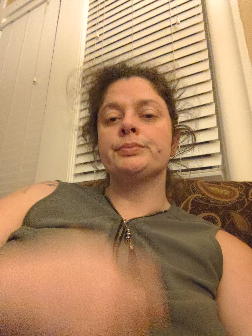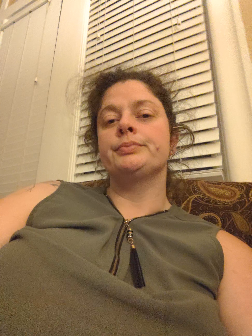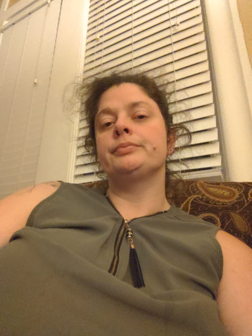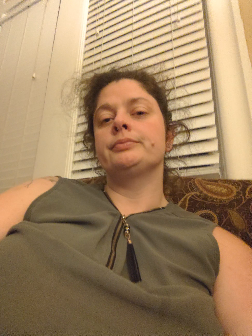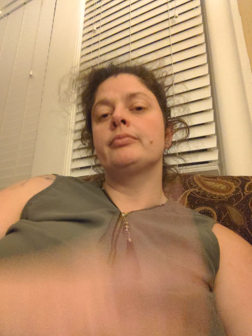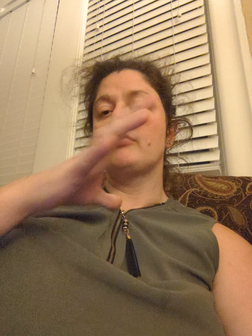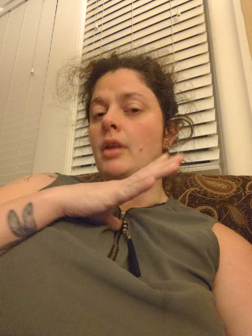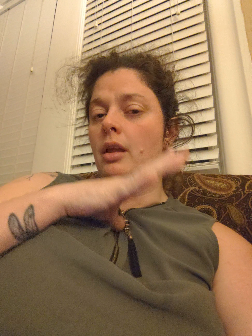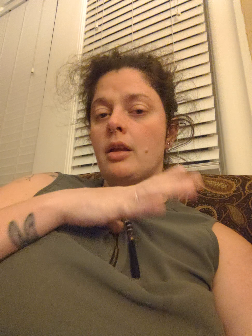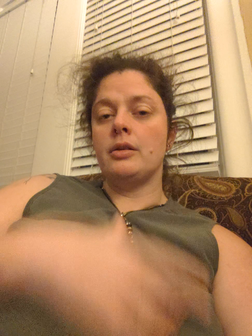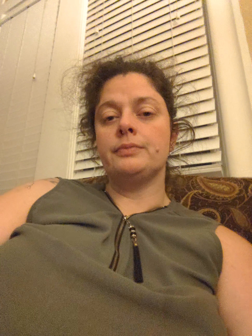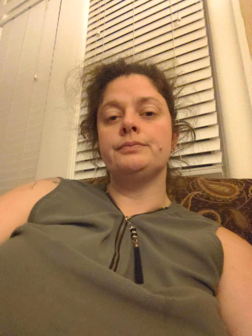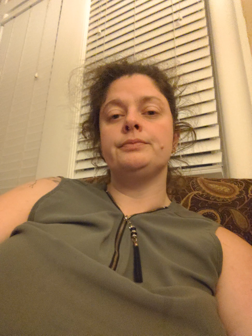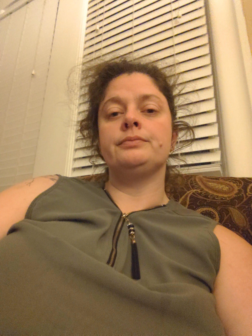fine